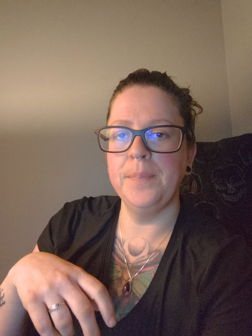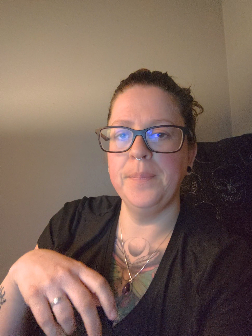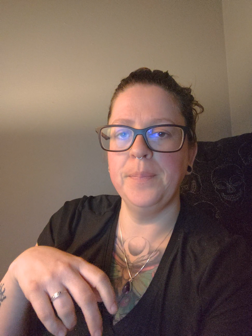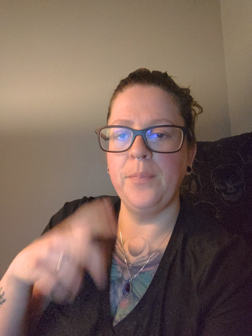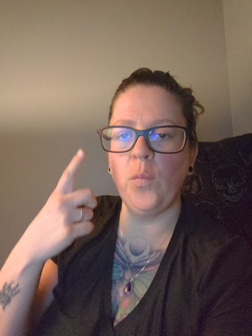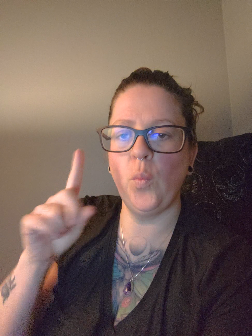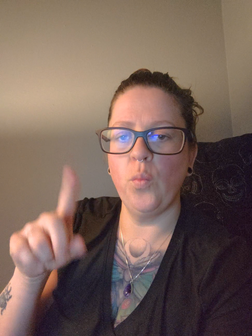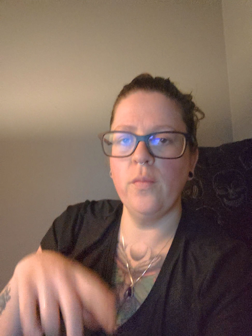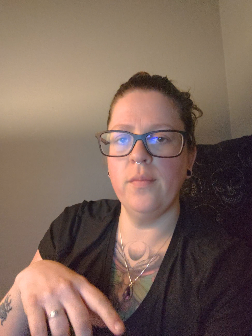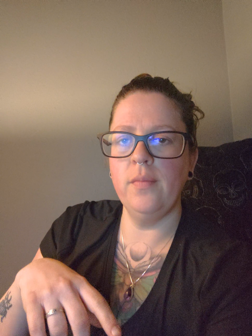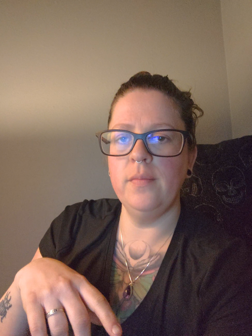for